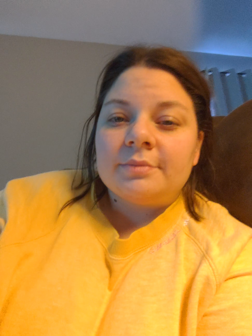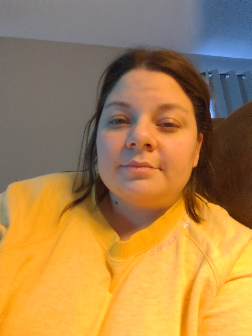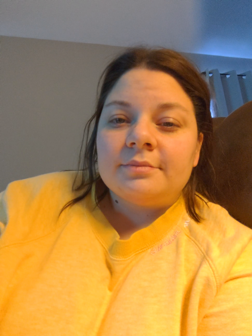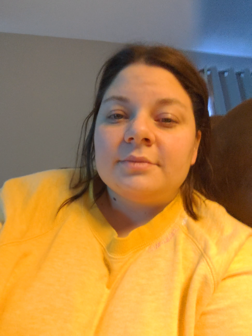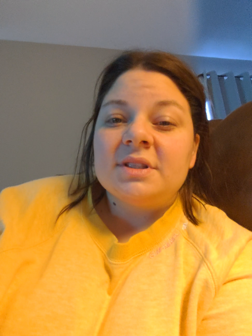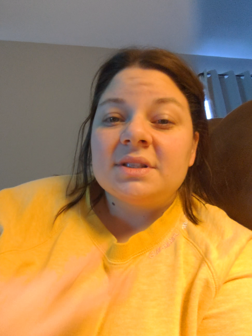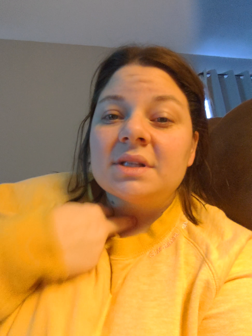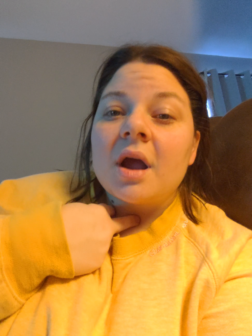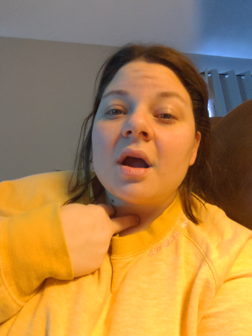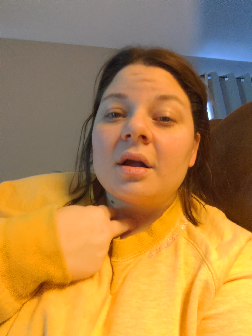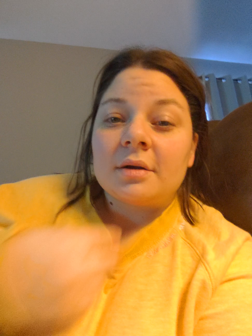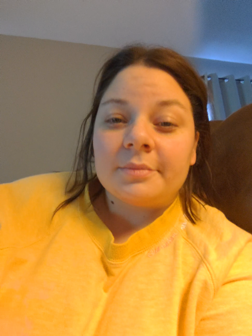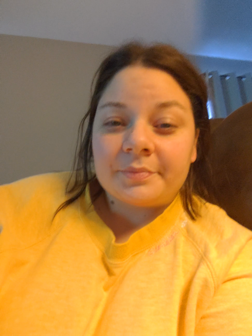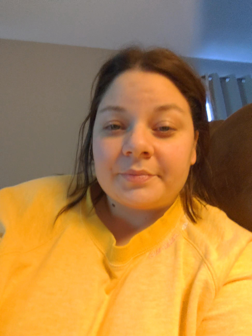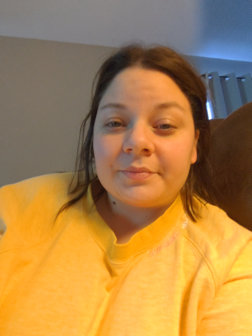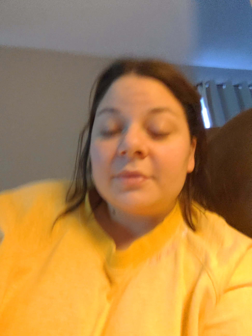stuck